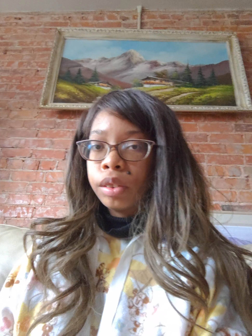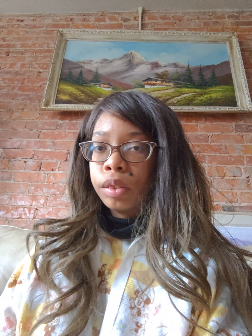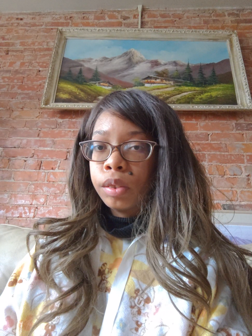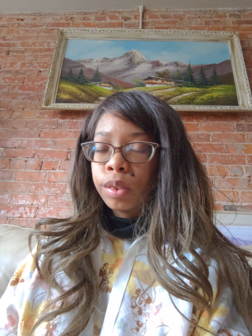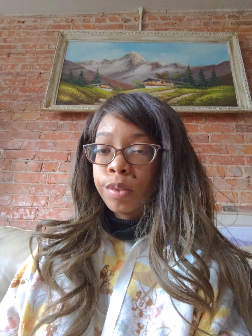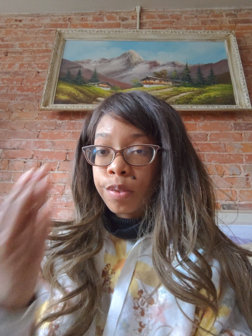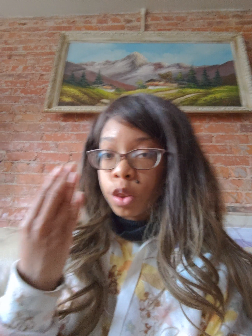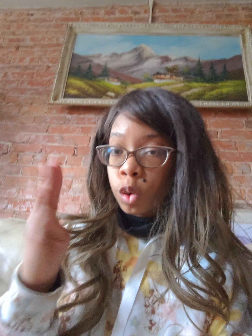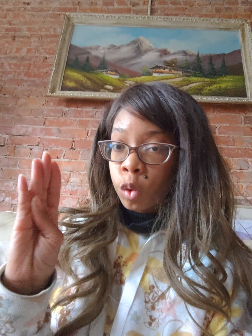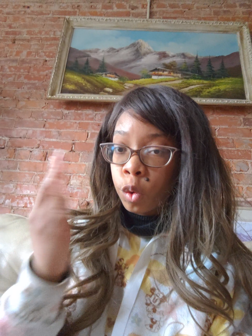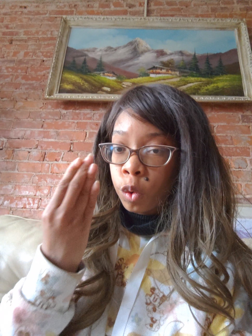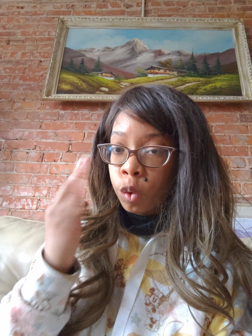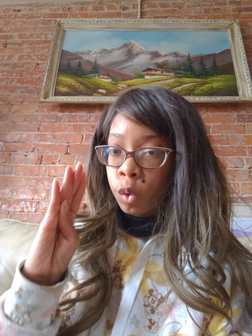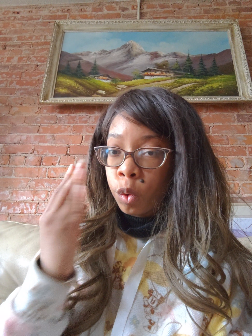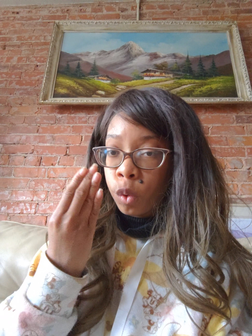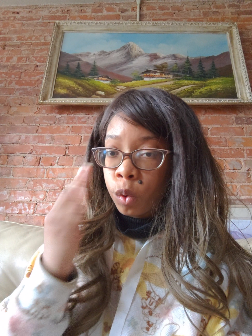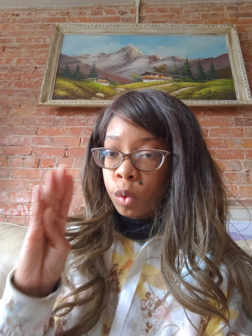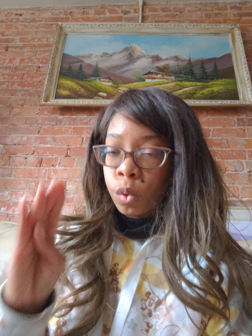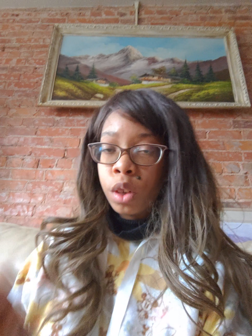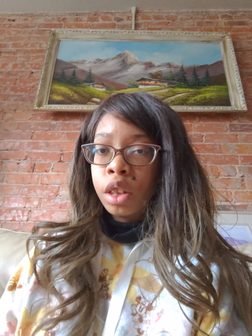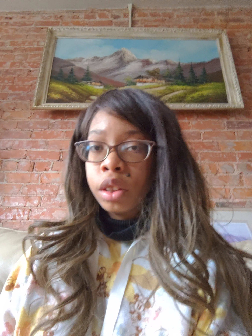blue